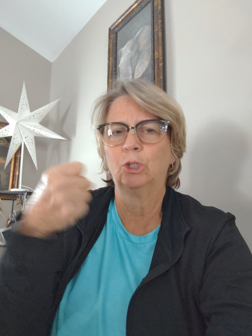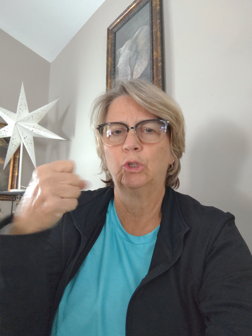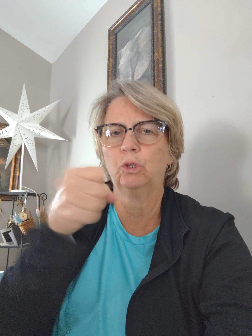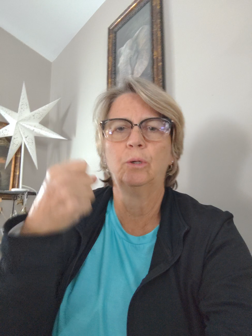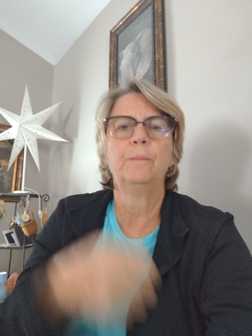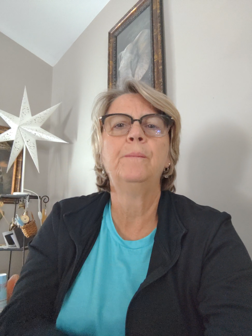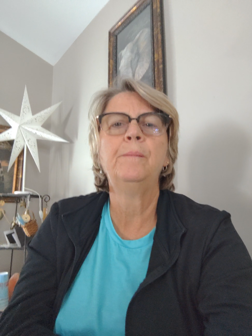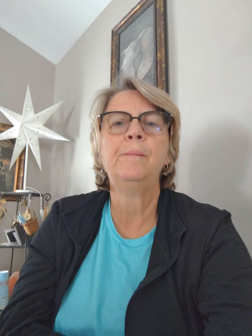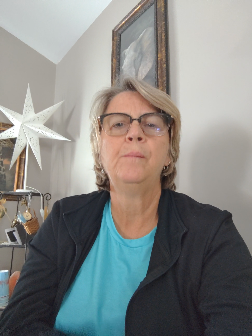refrigerator